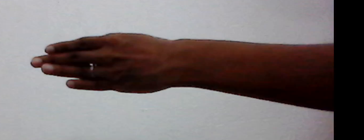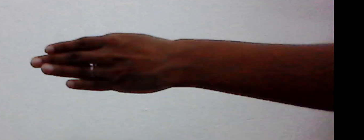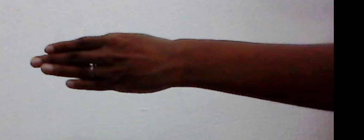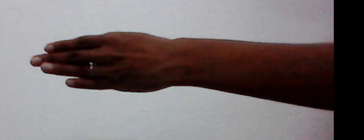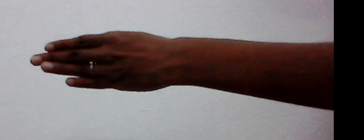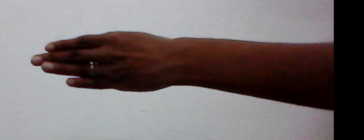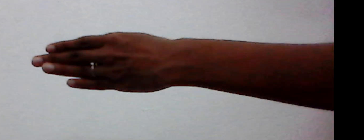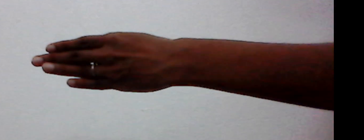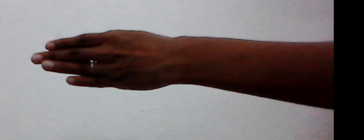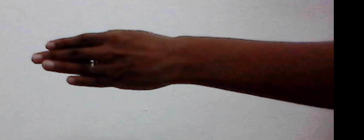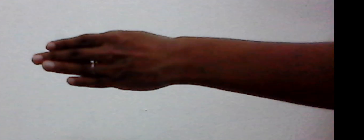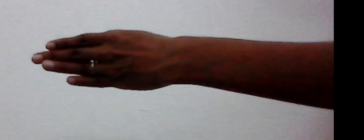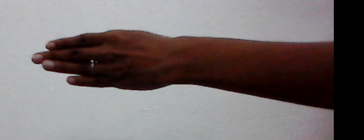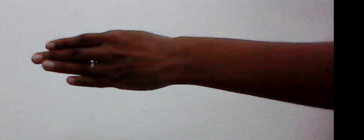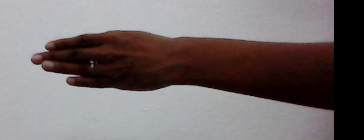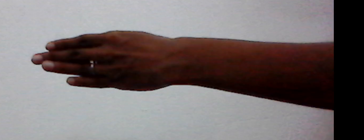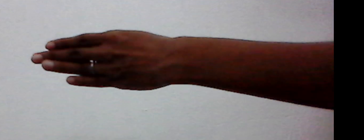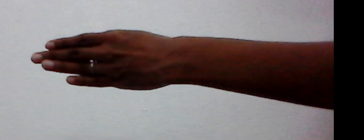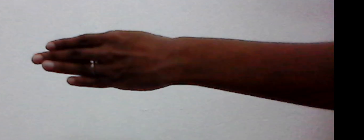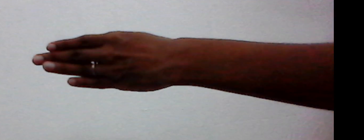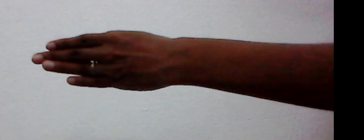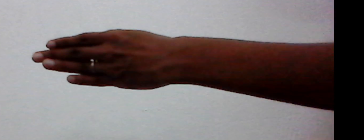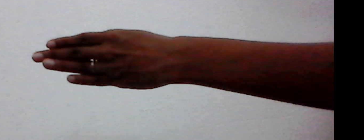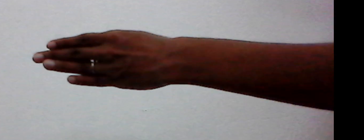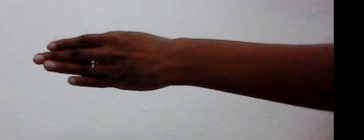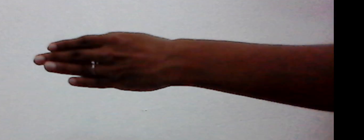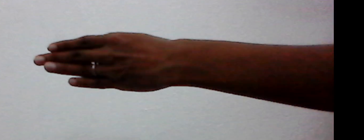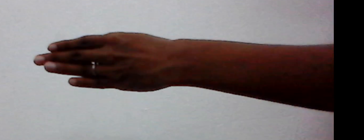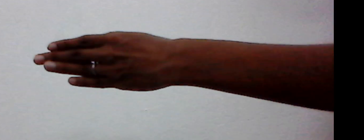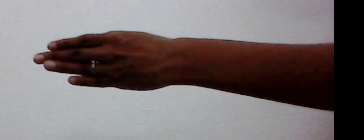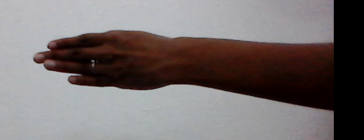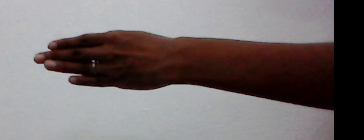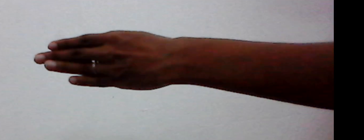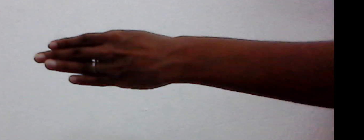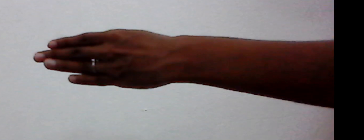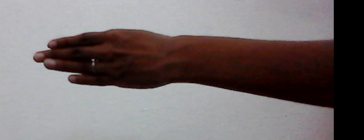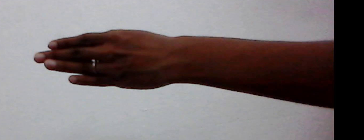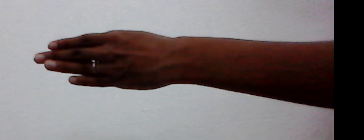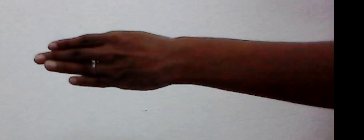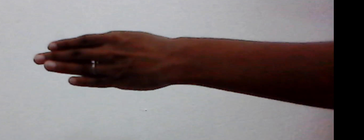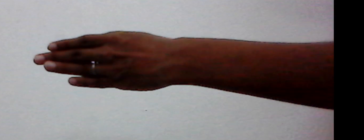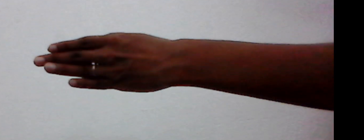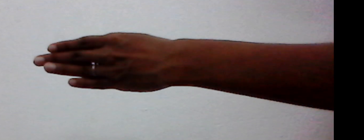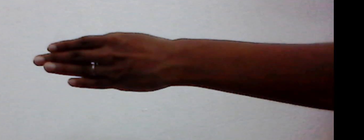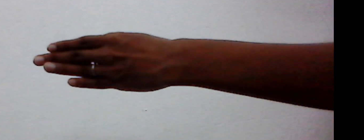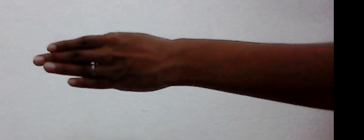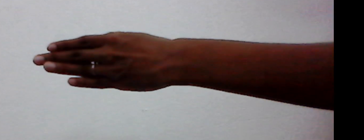അ